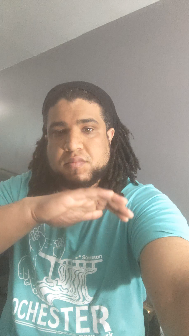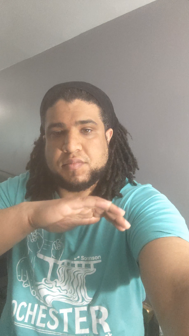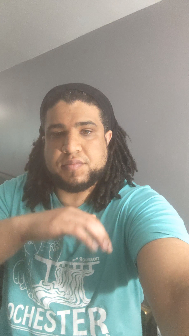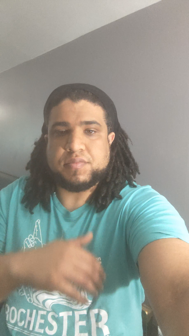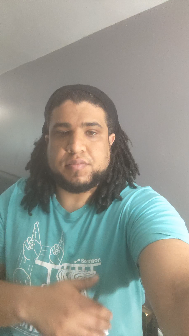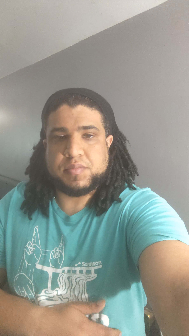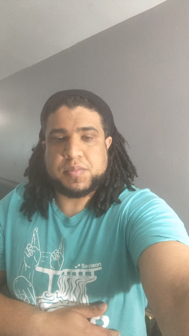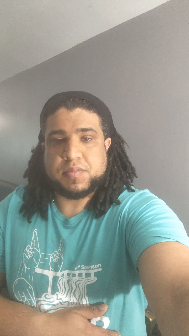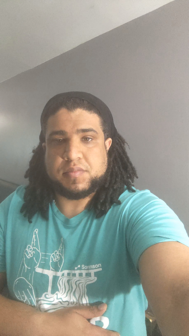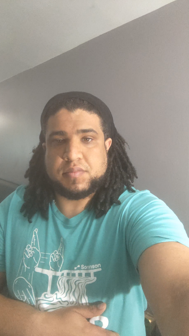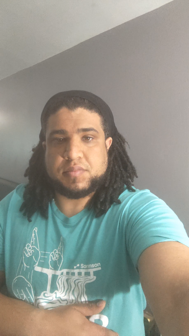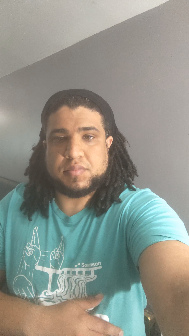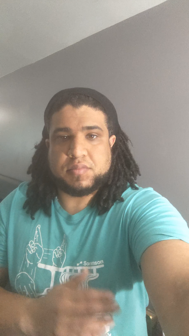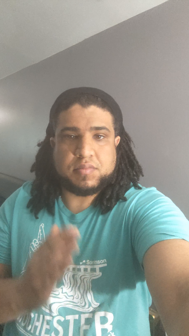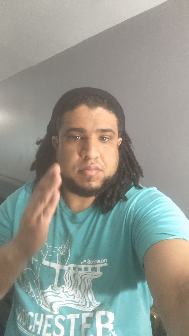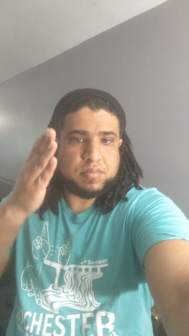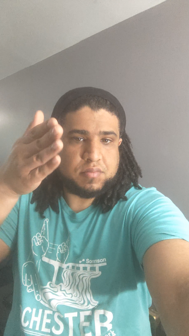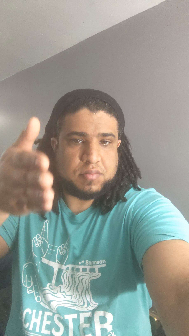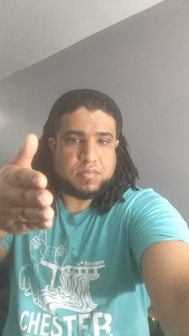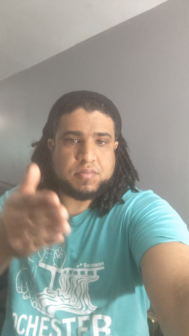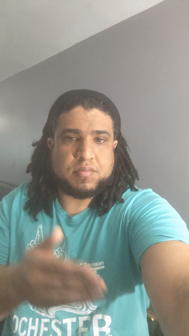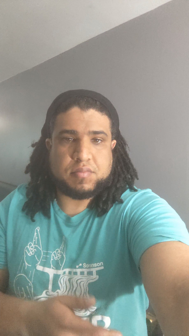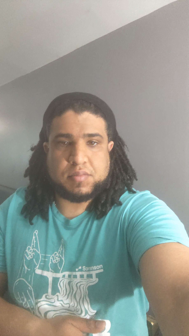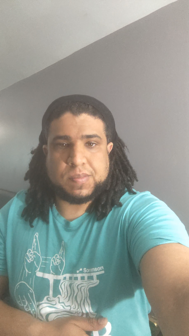over